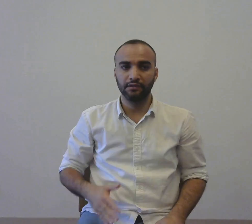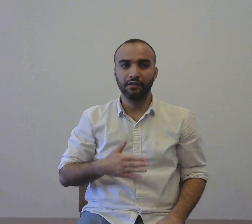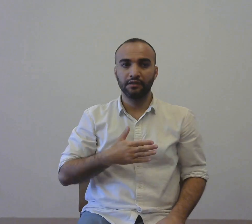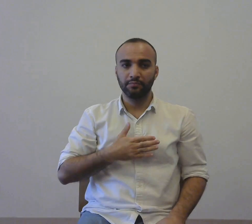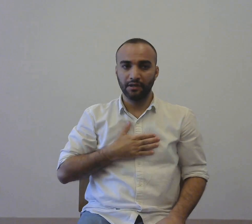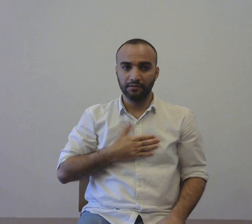mən